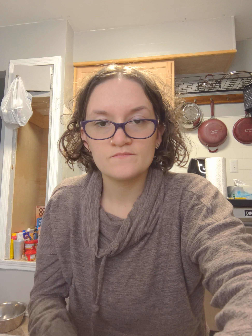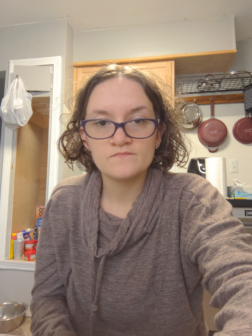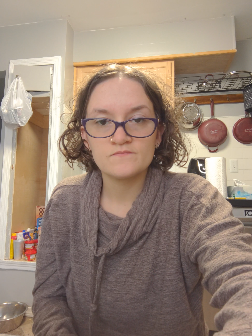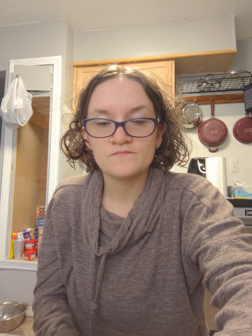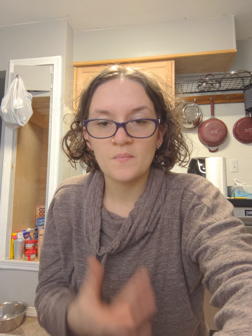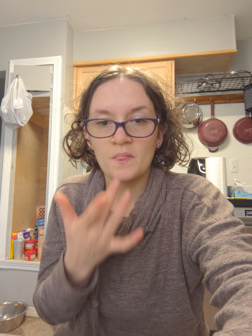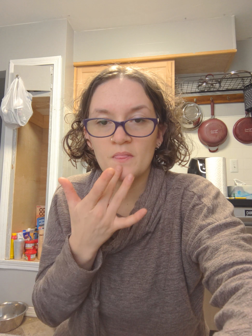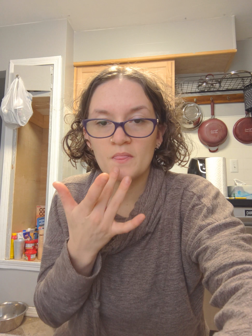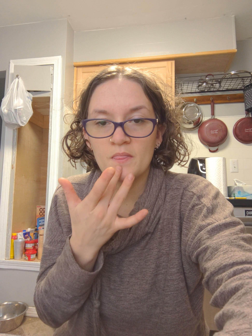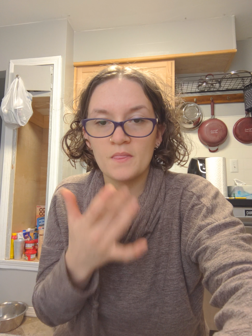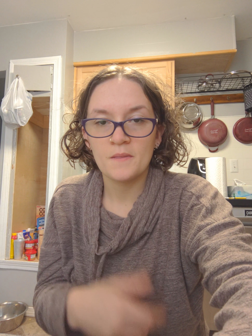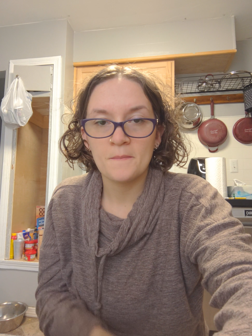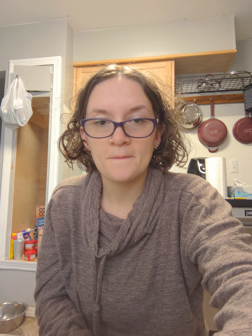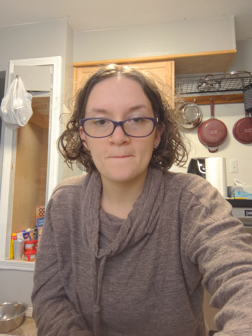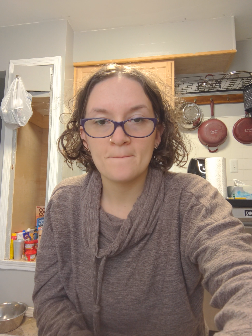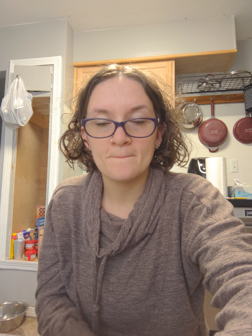taste